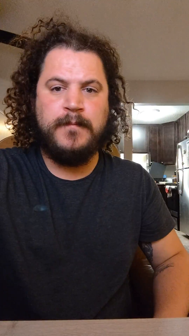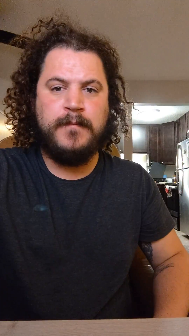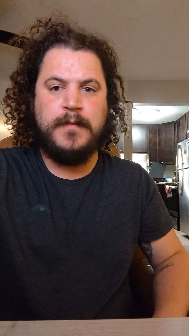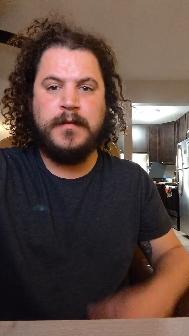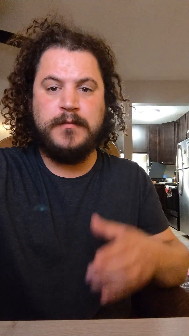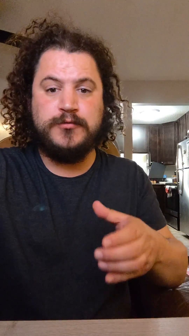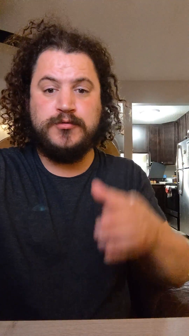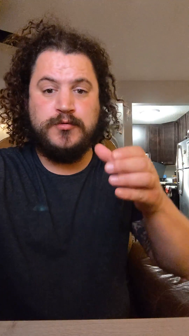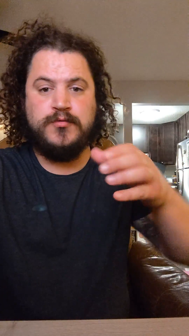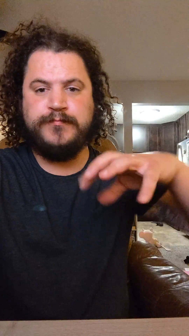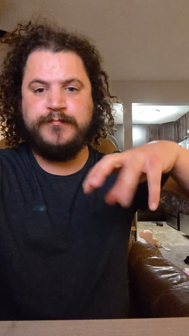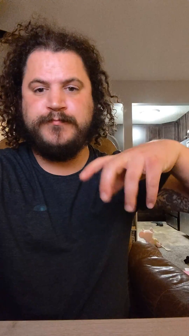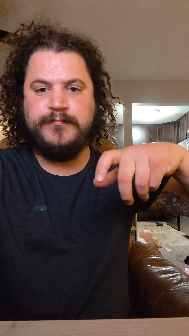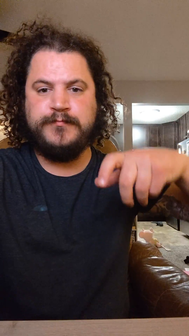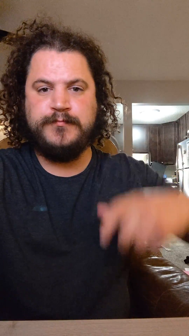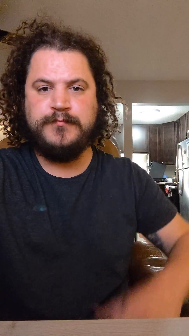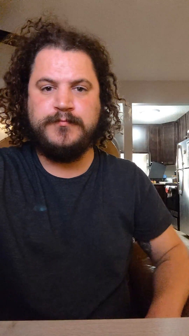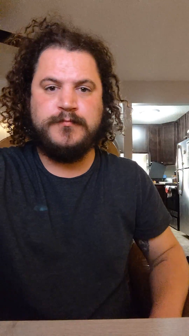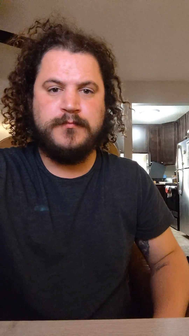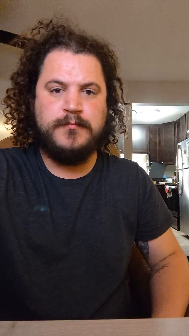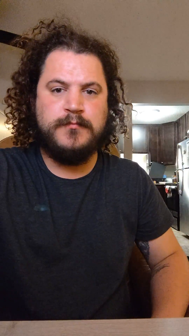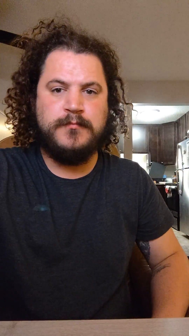jar